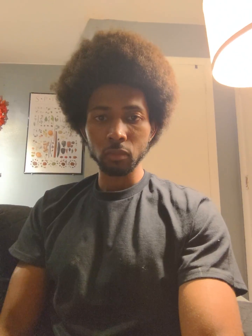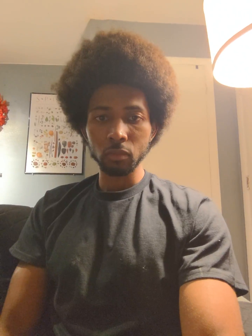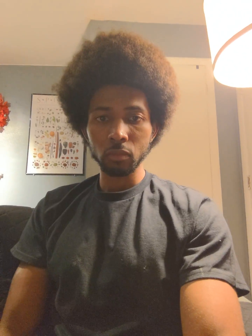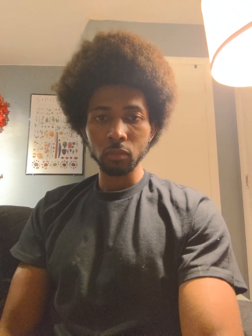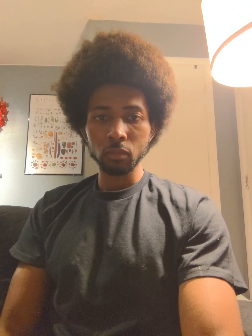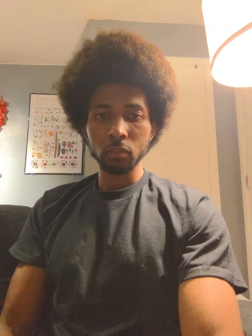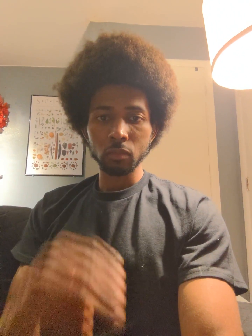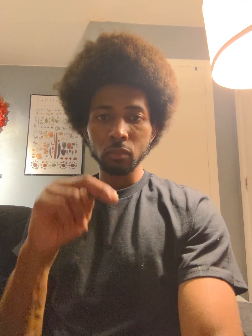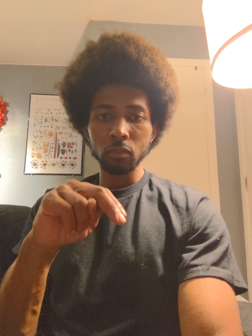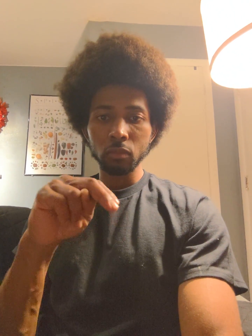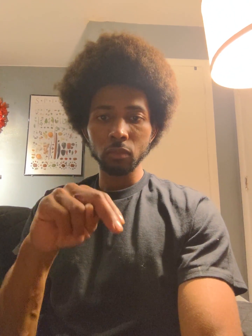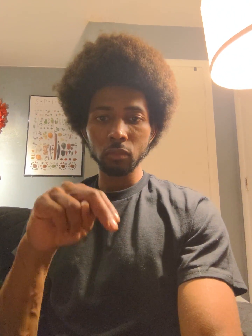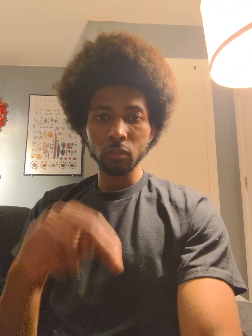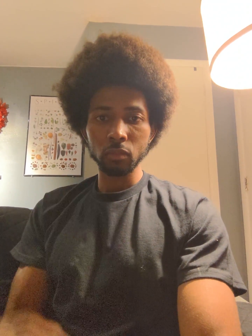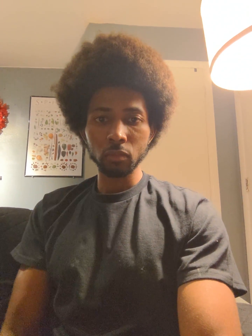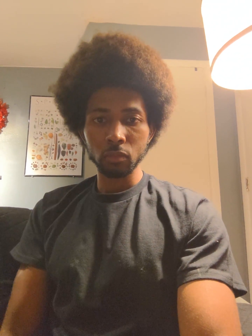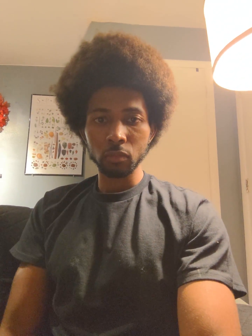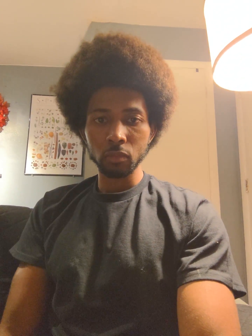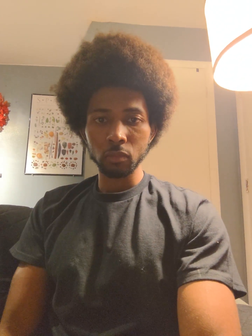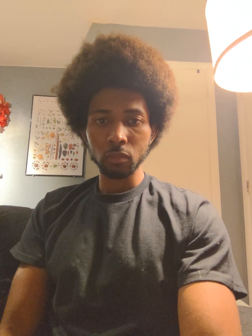nurse